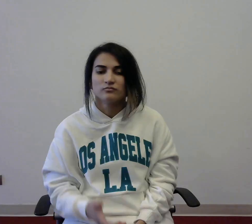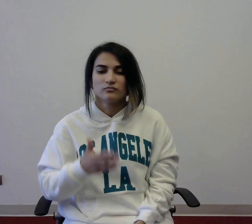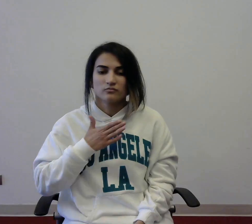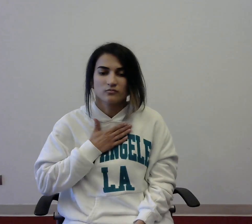mən